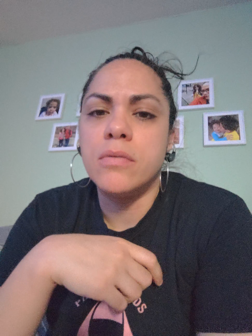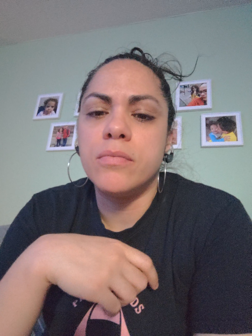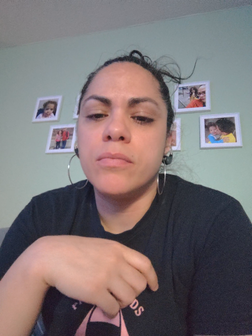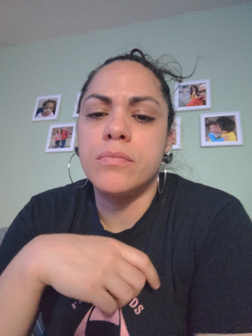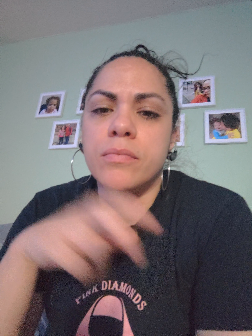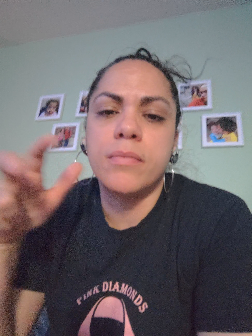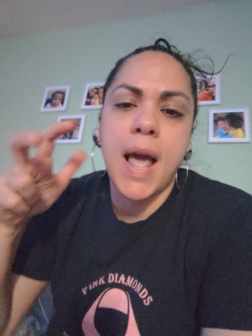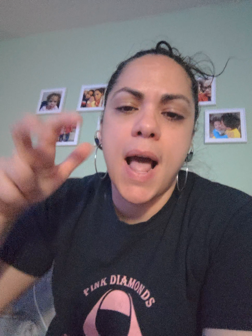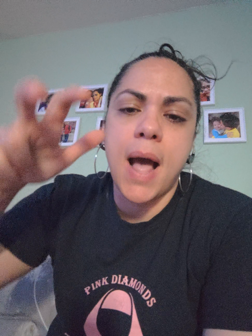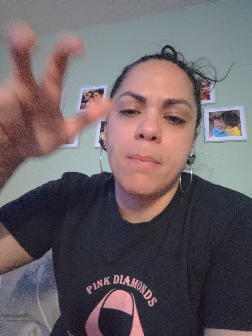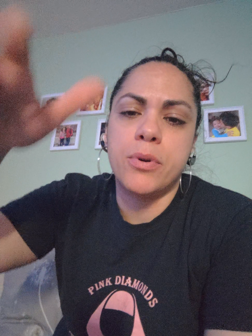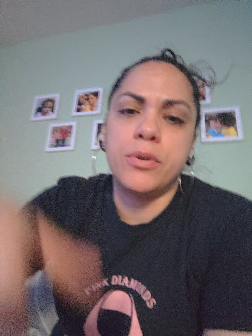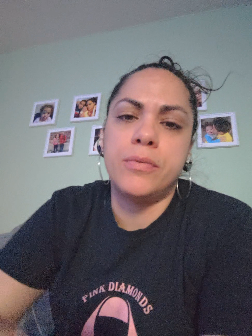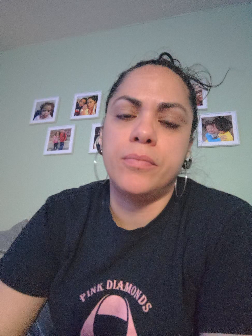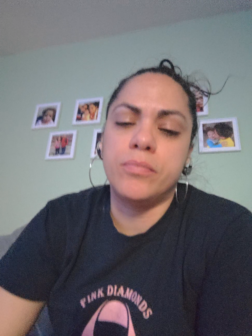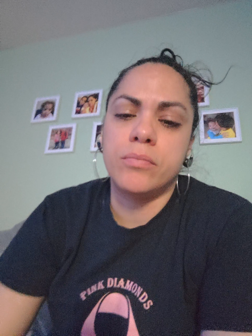helicopter